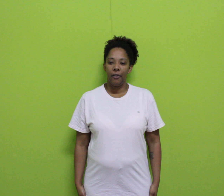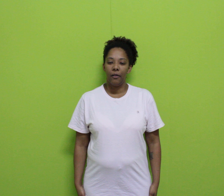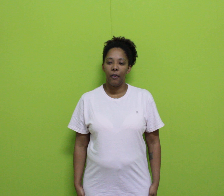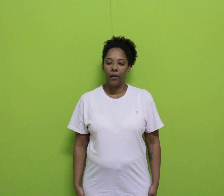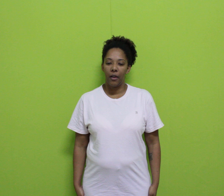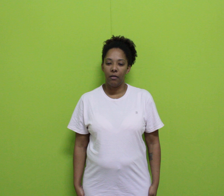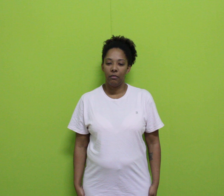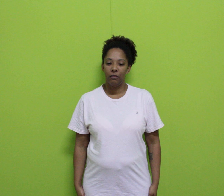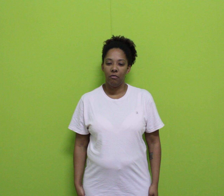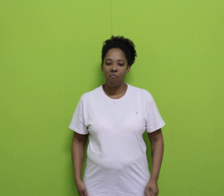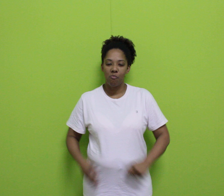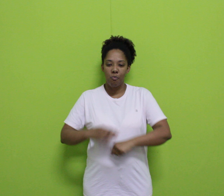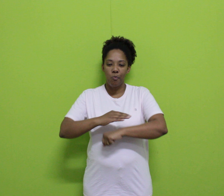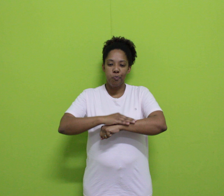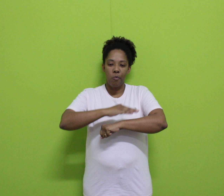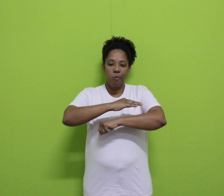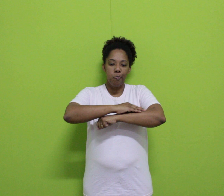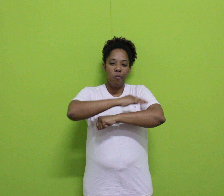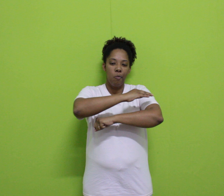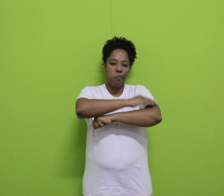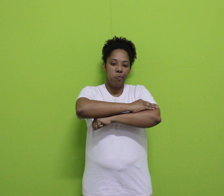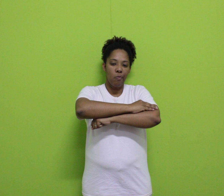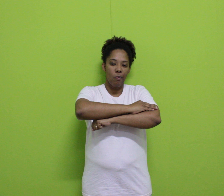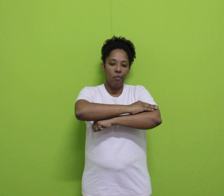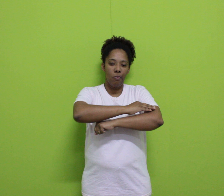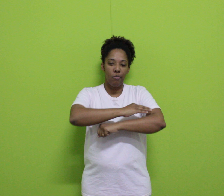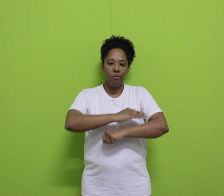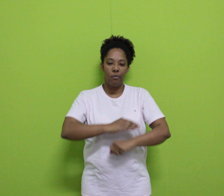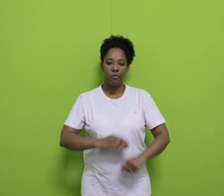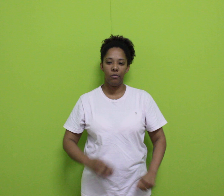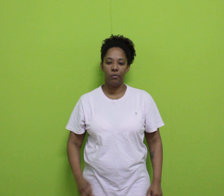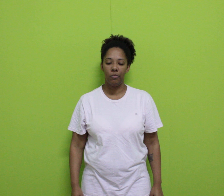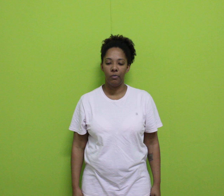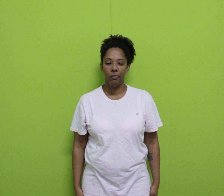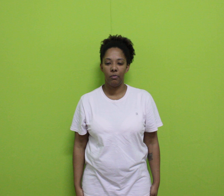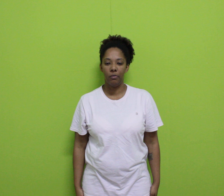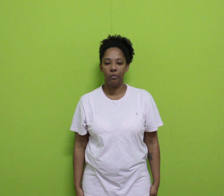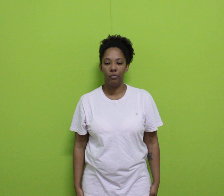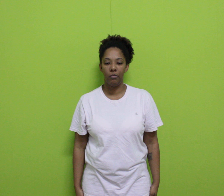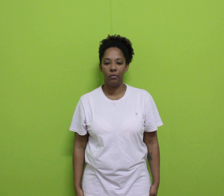sapo